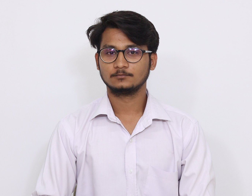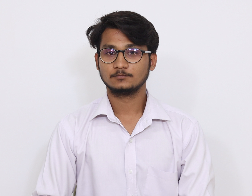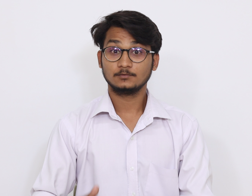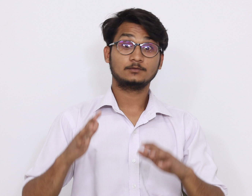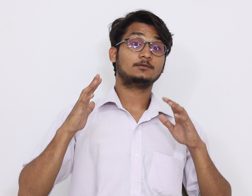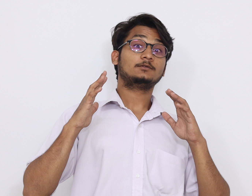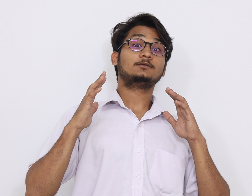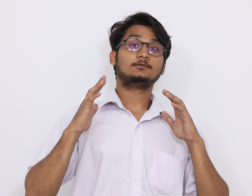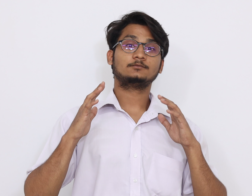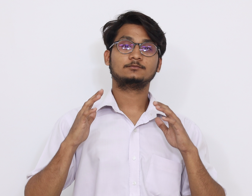scared